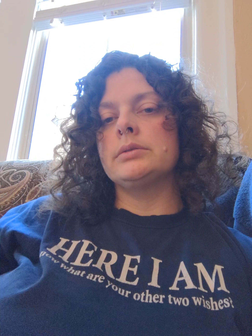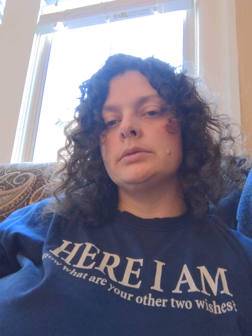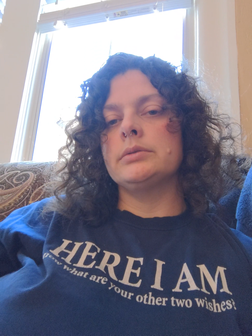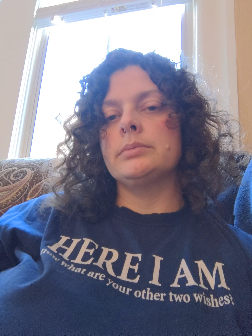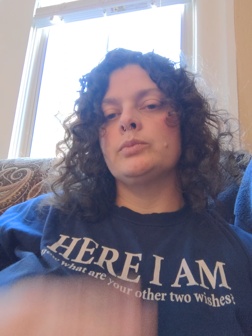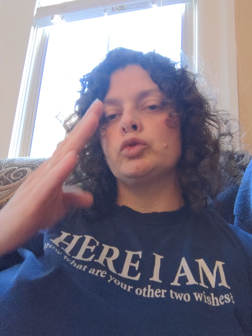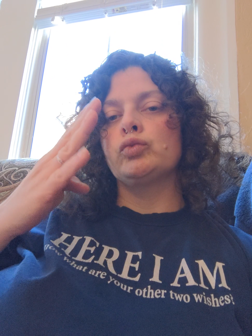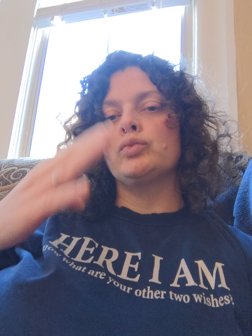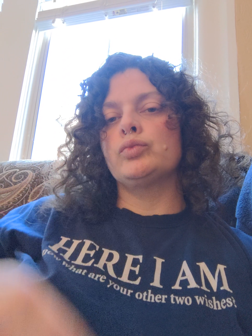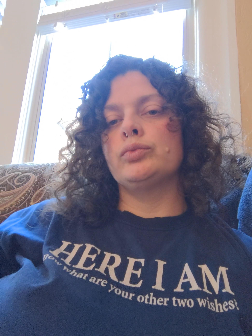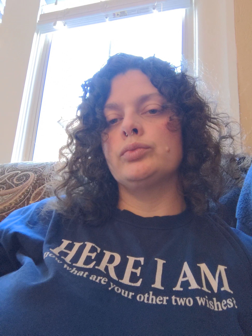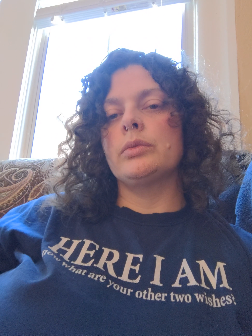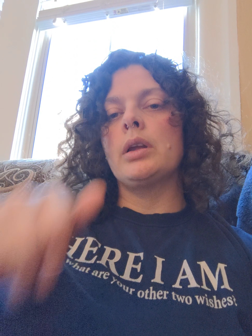blue